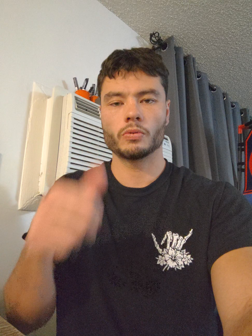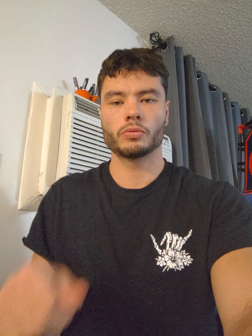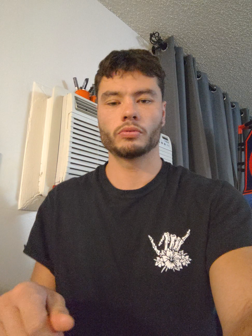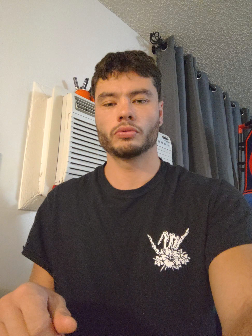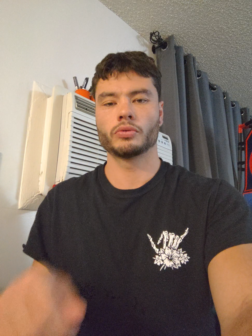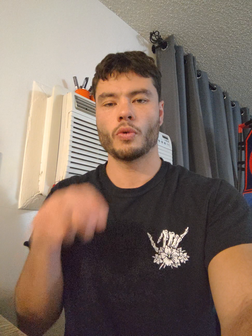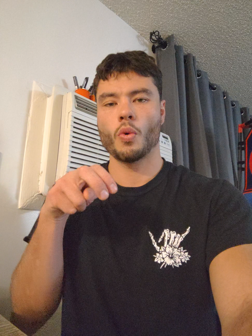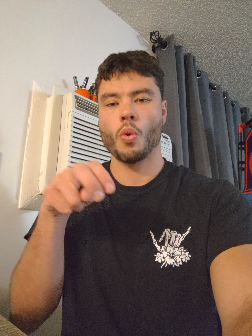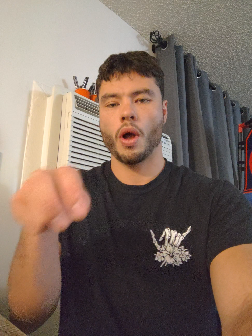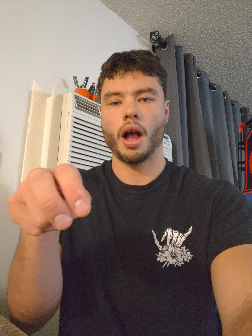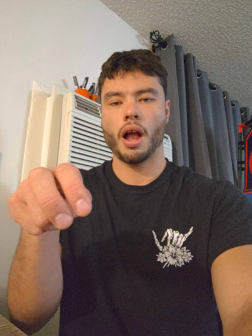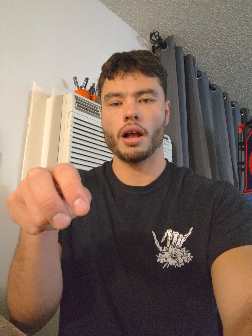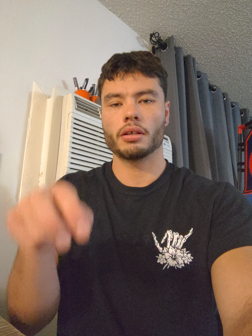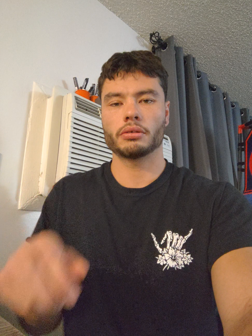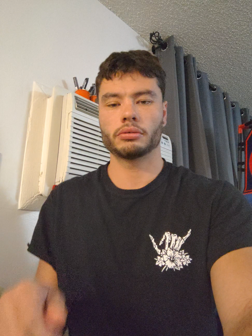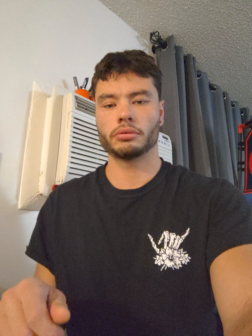ride